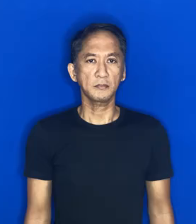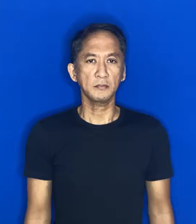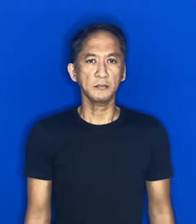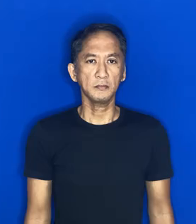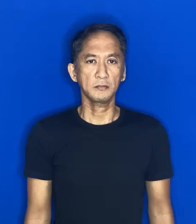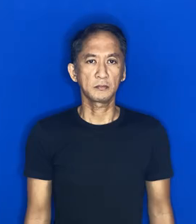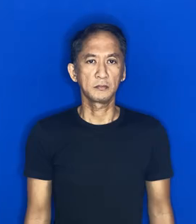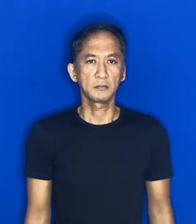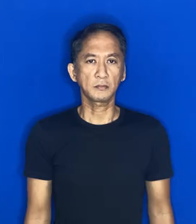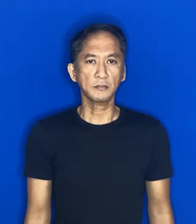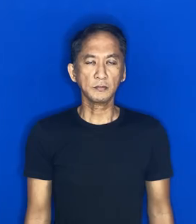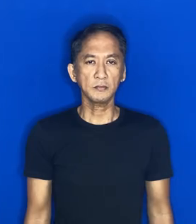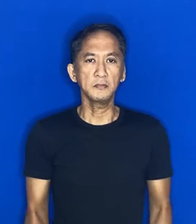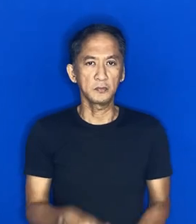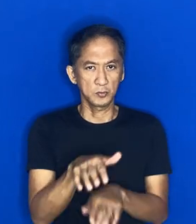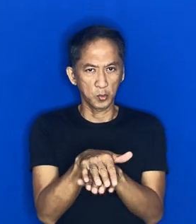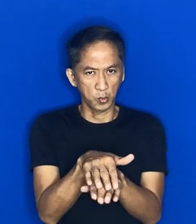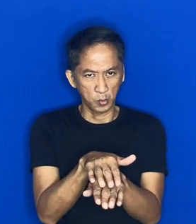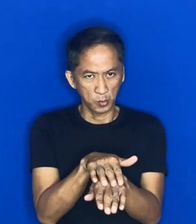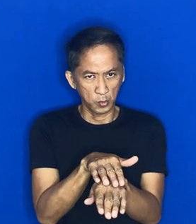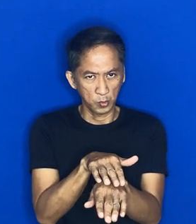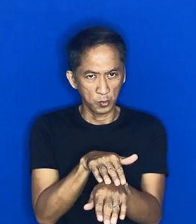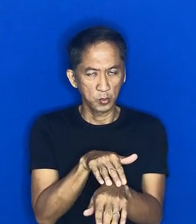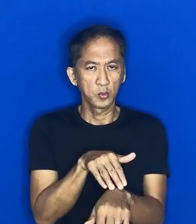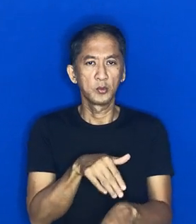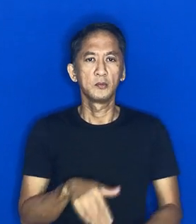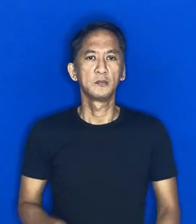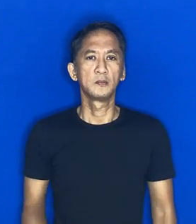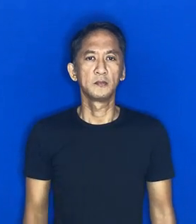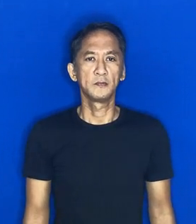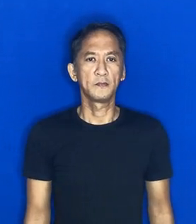slow